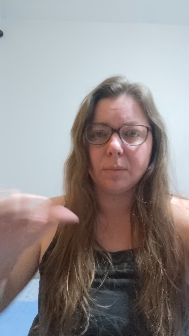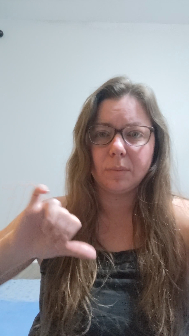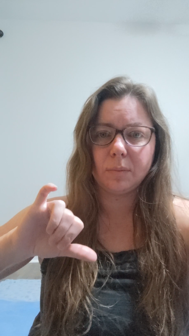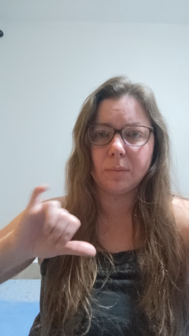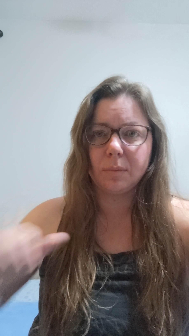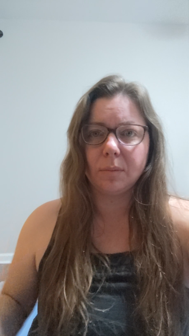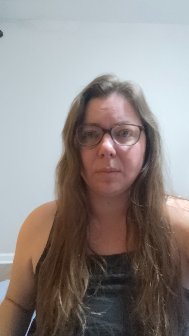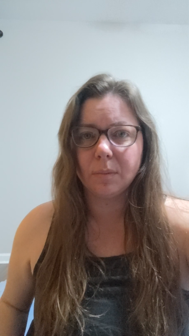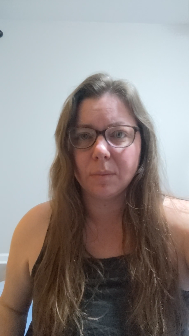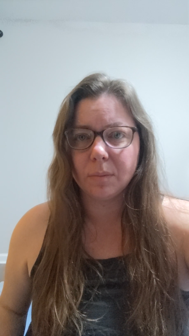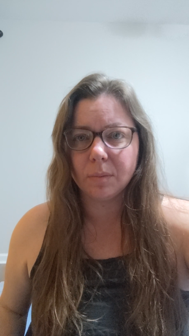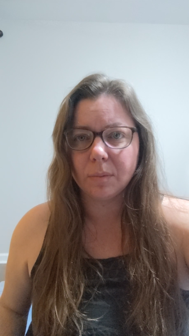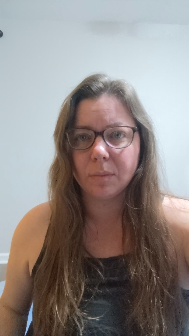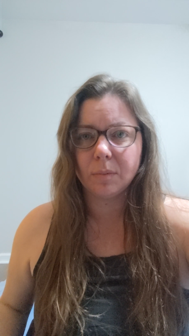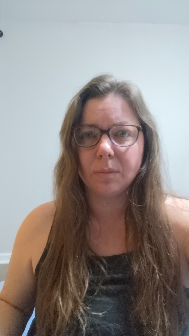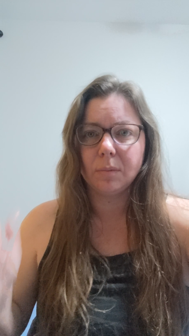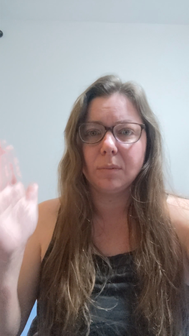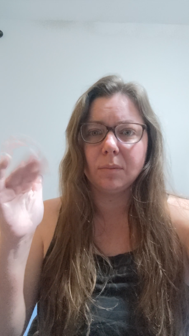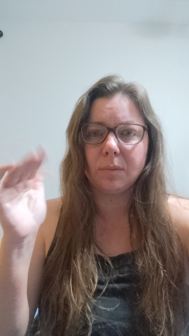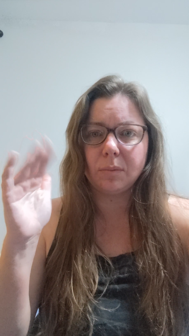downtown